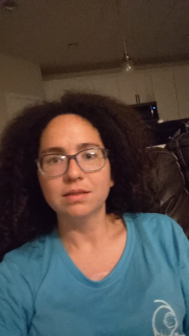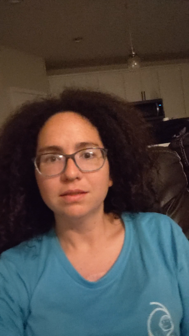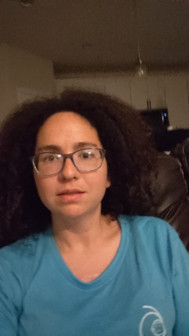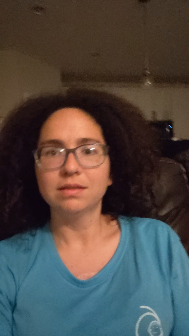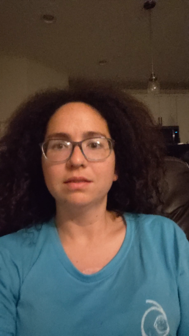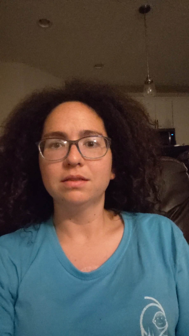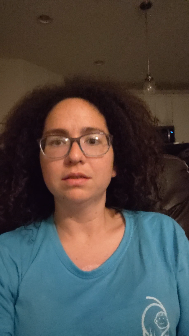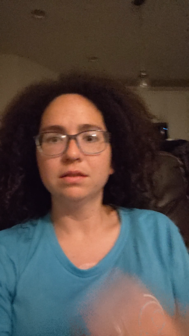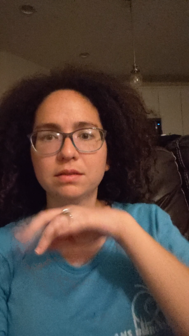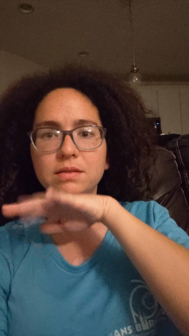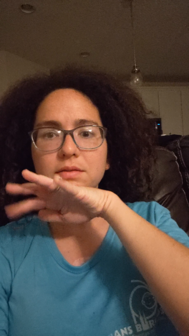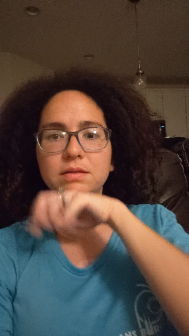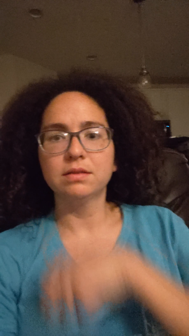naughty